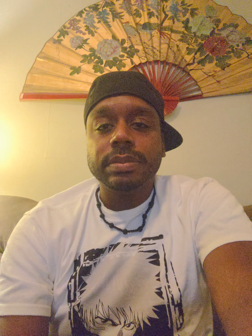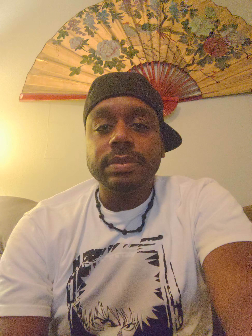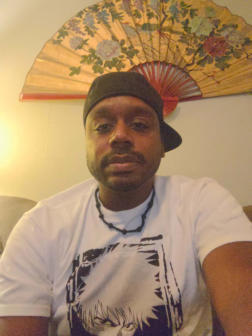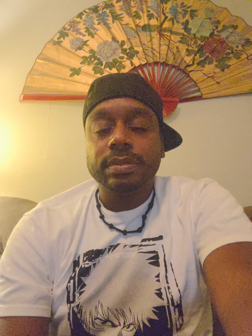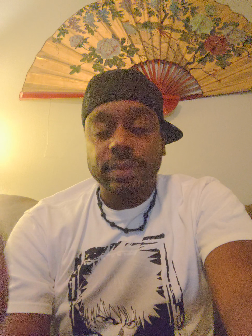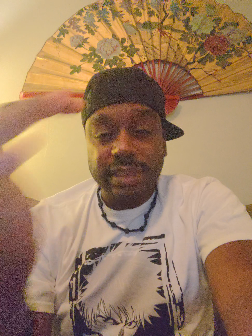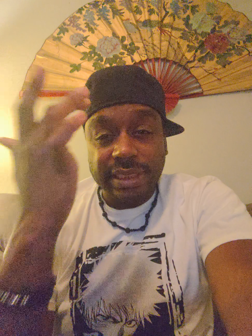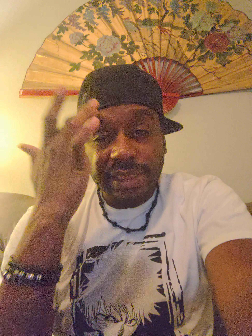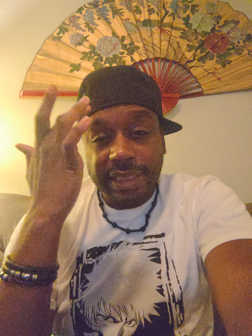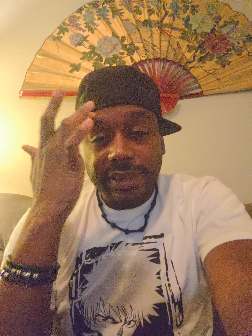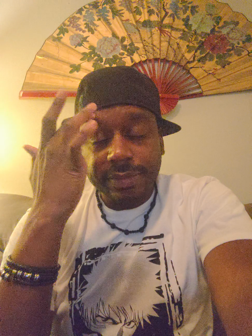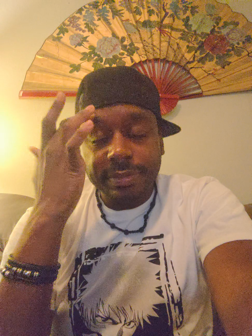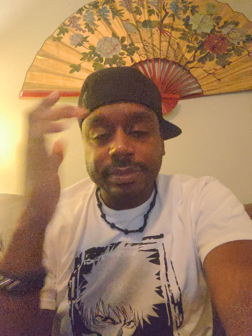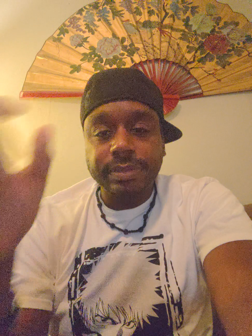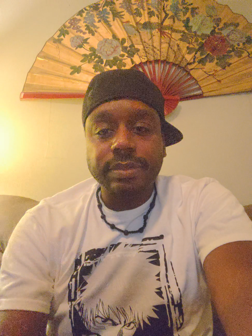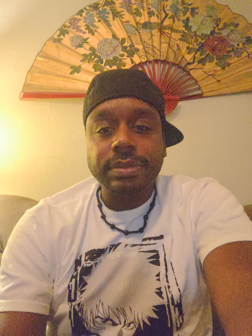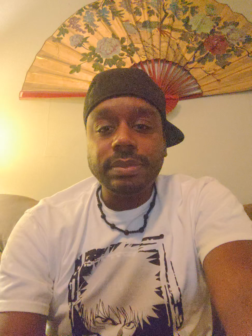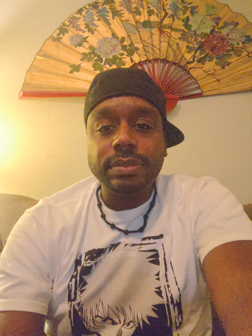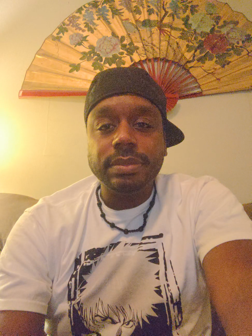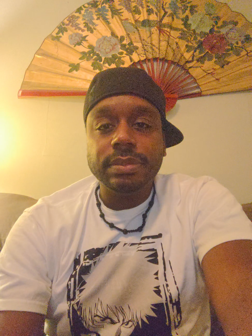sick